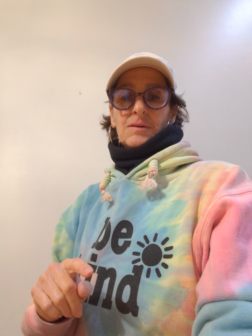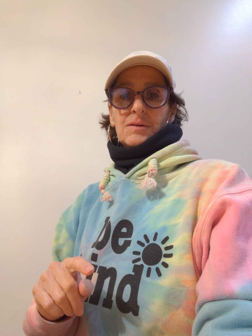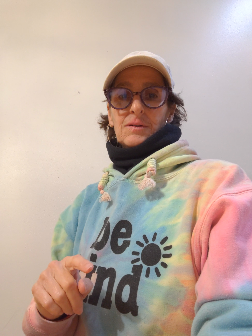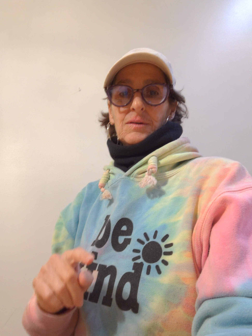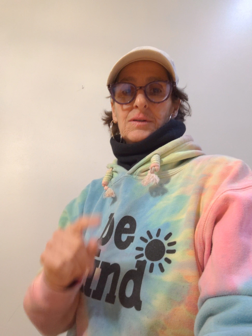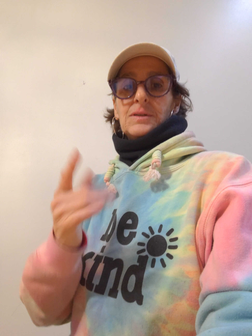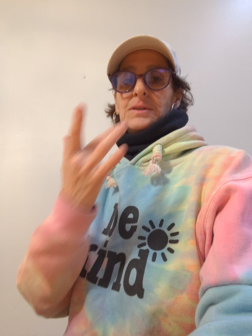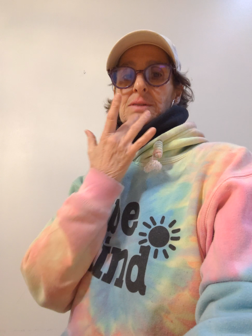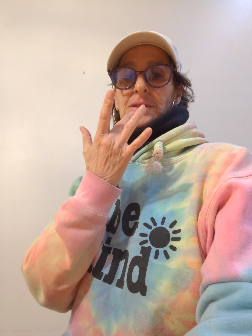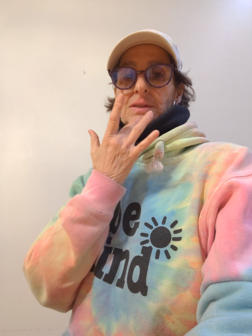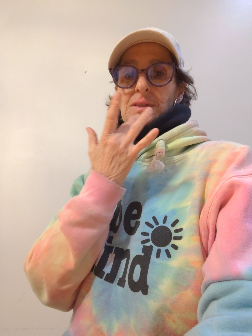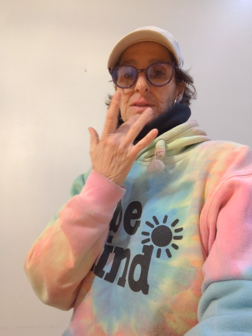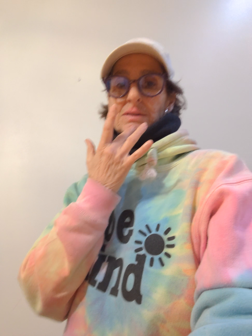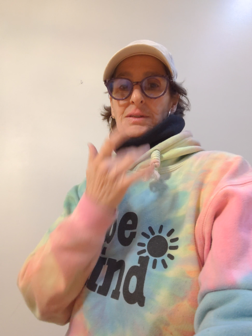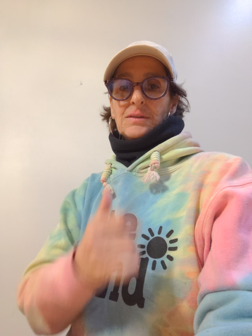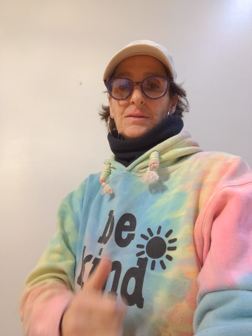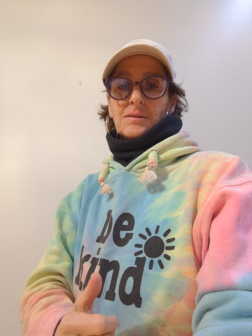taste